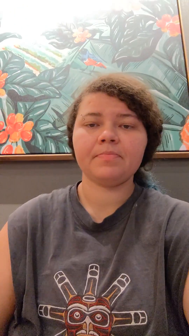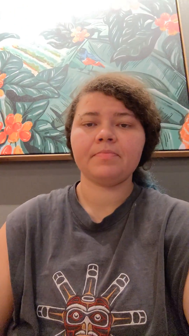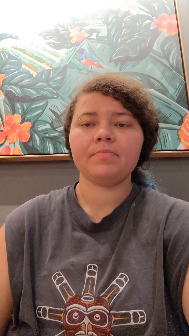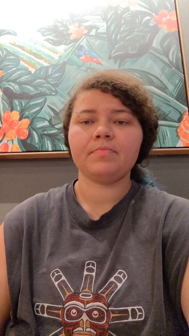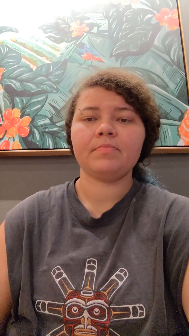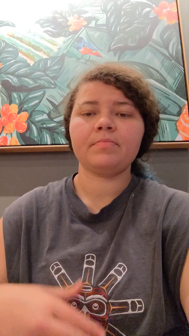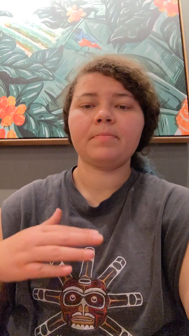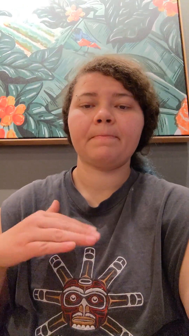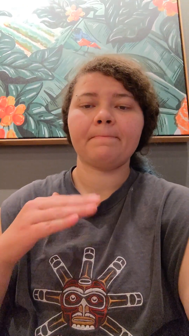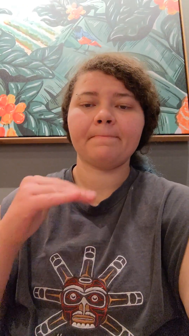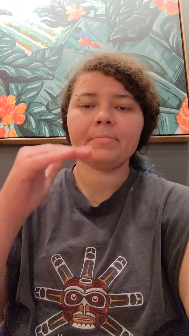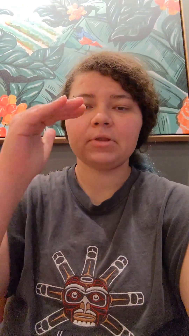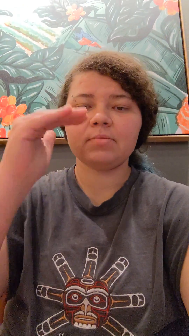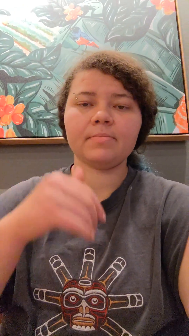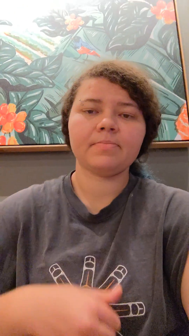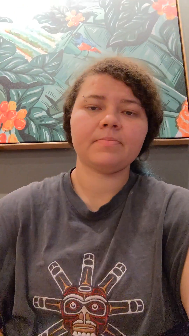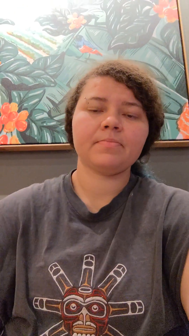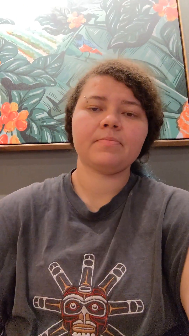build